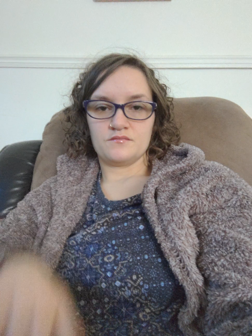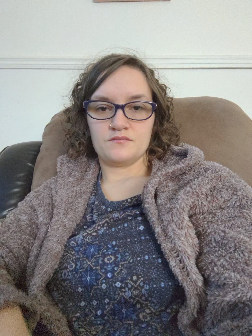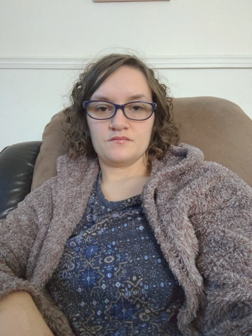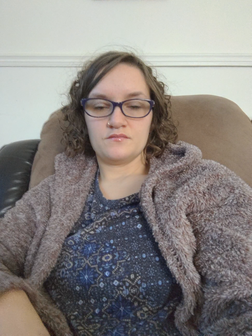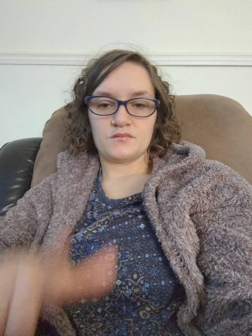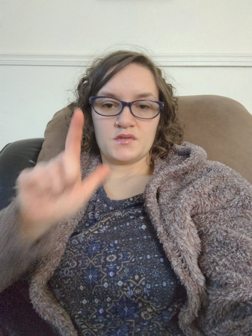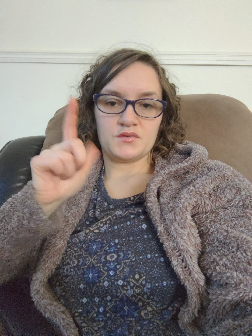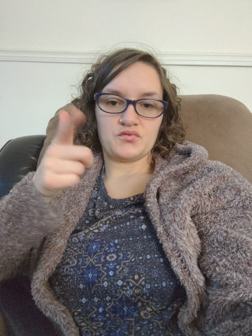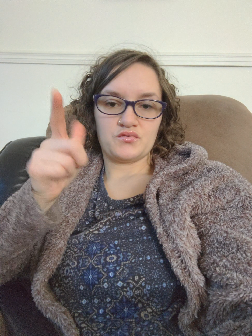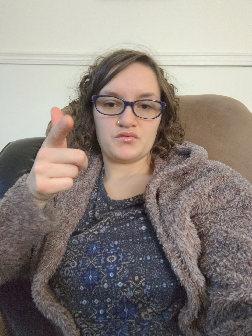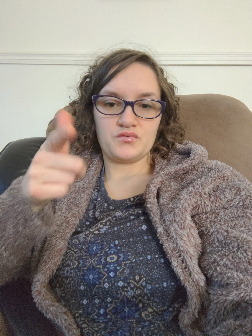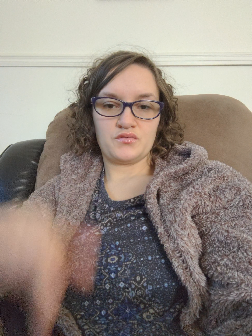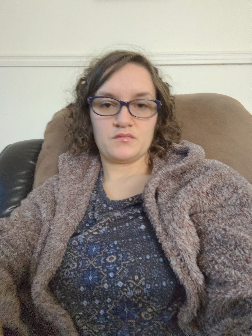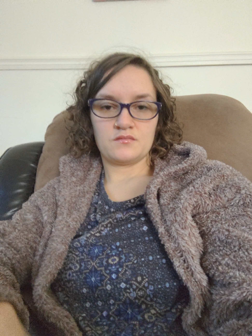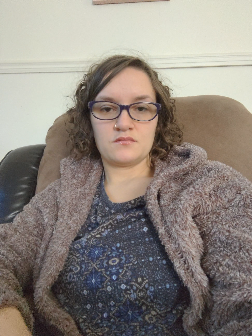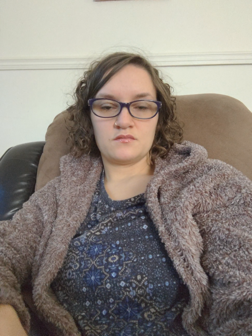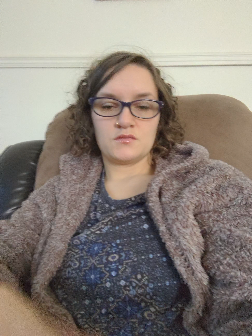later